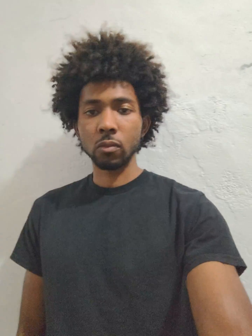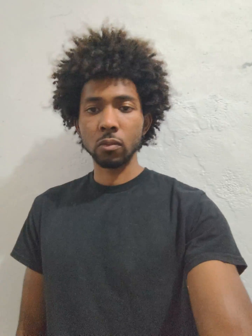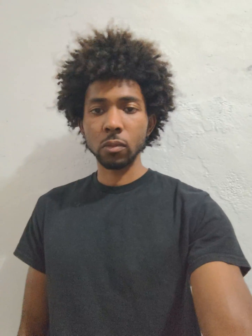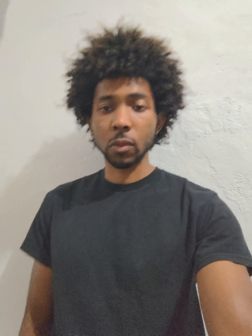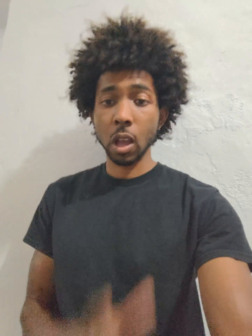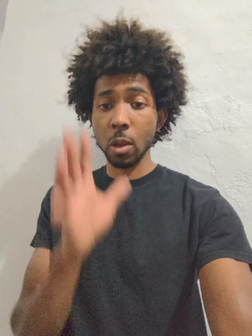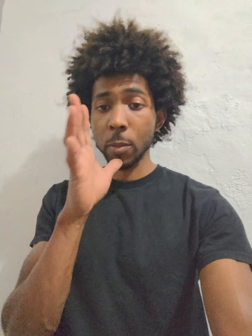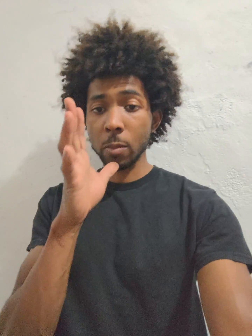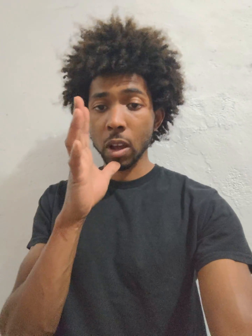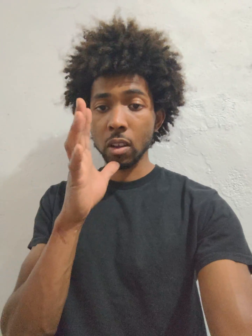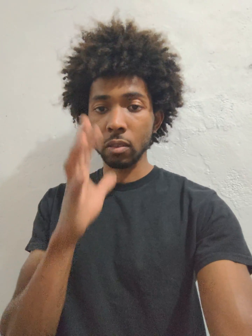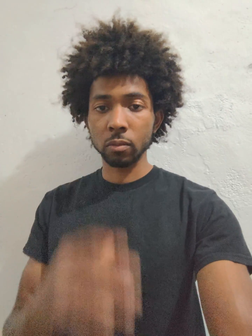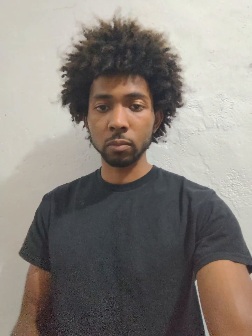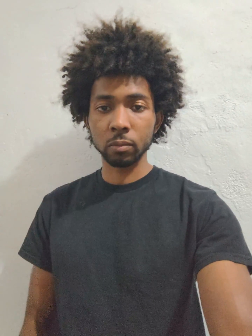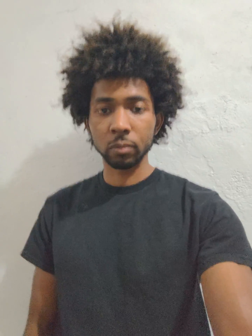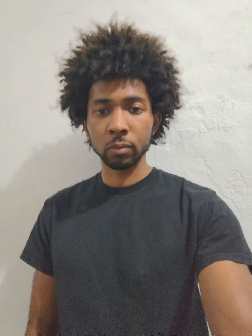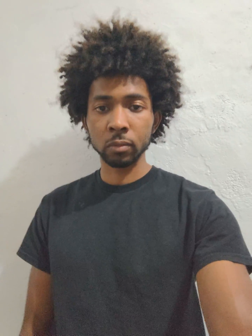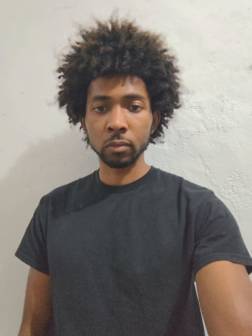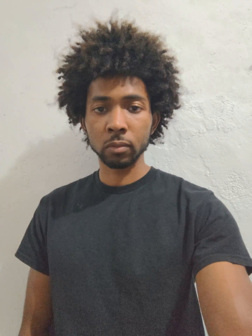mommy